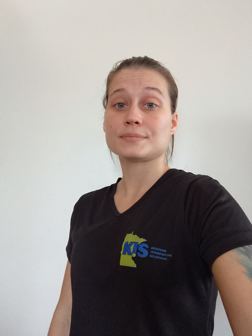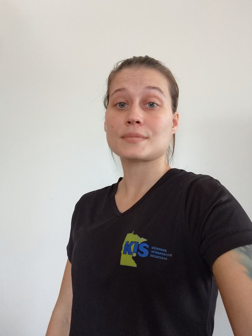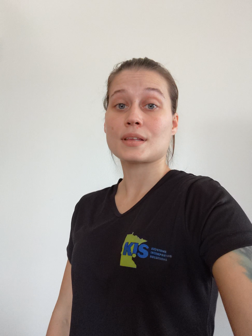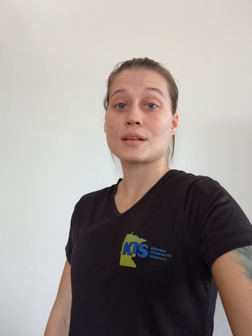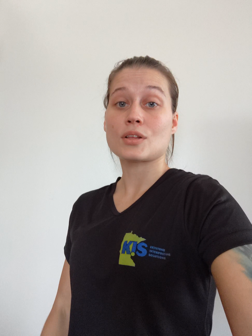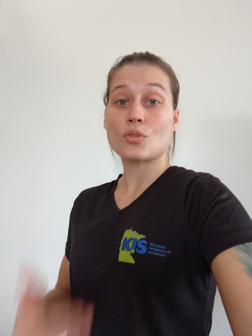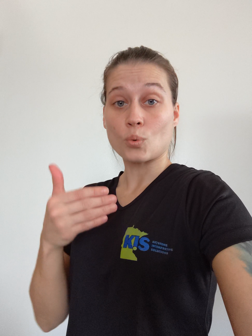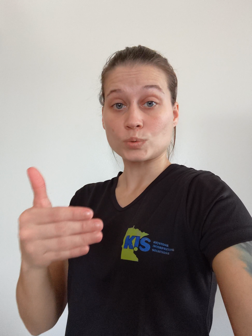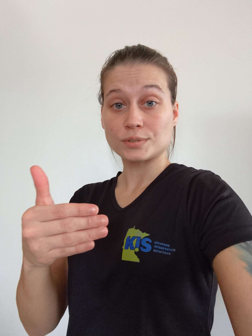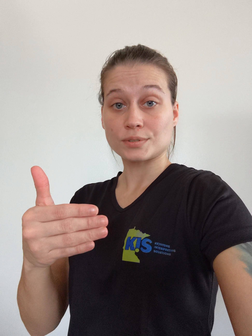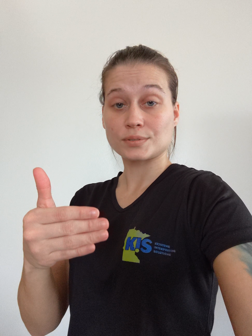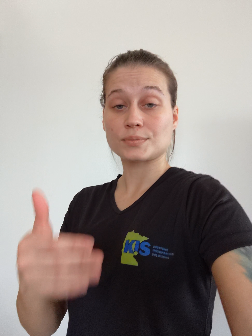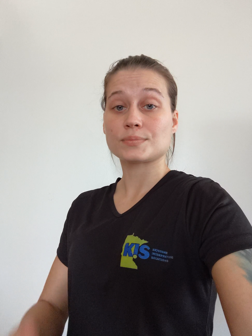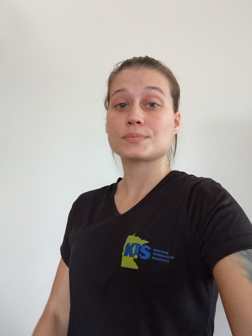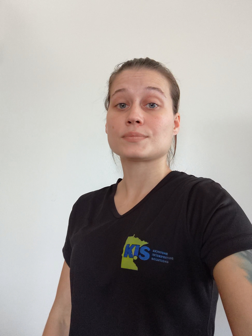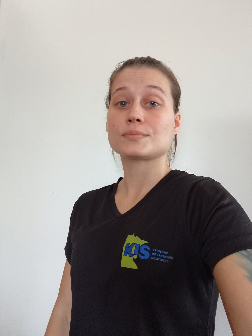close